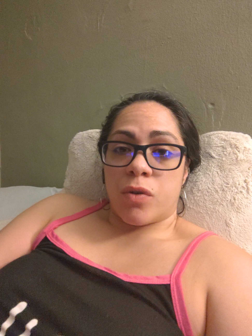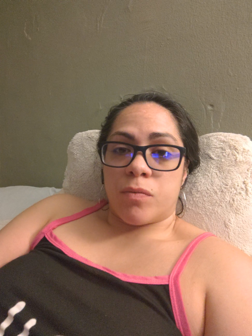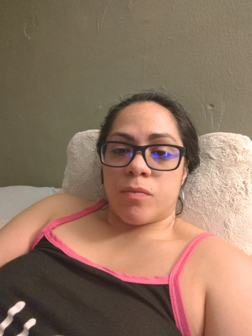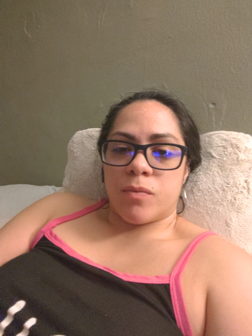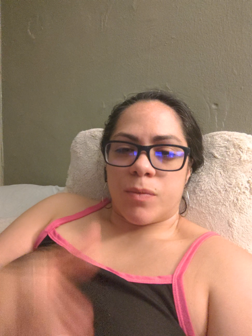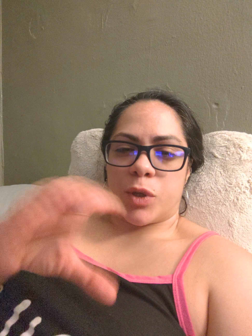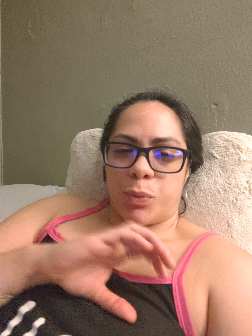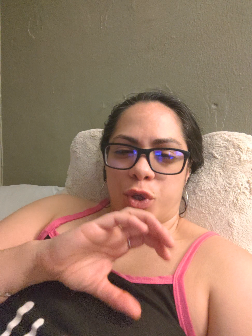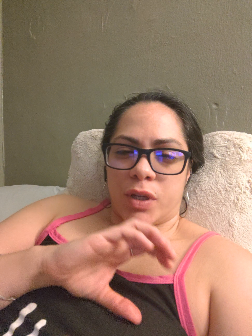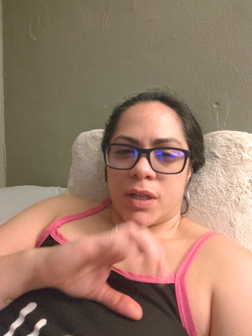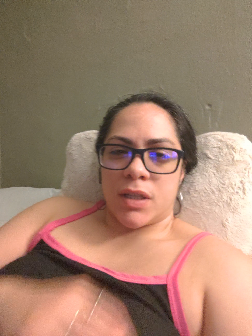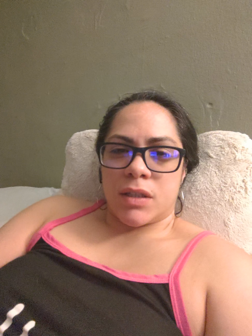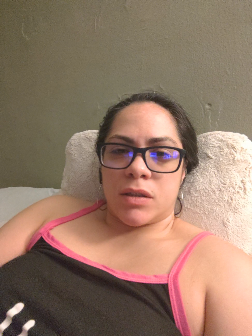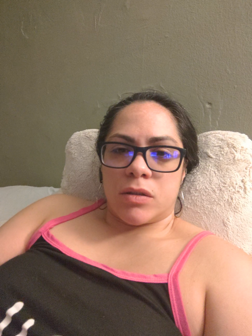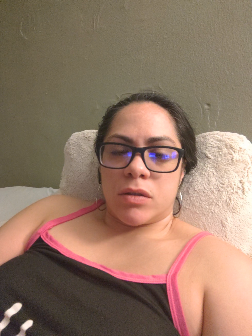police